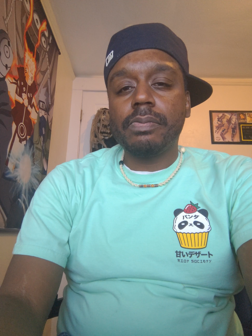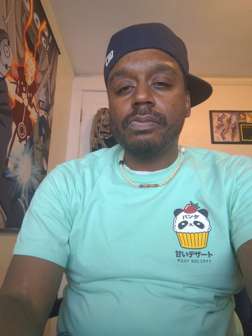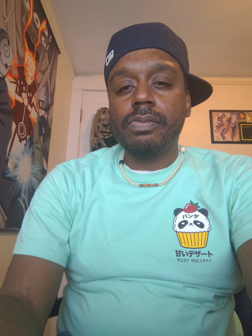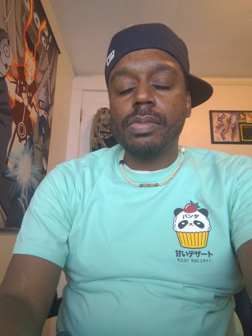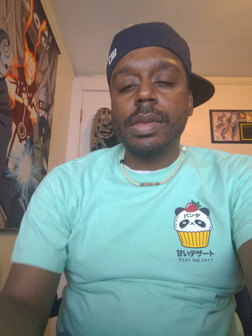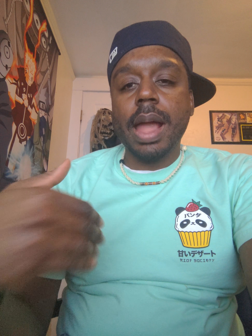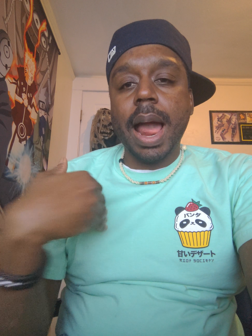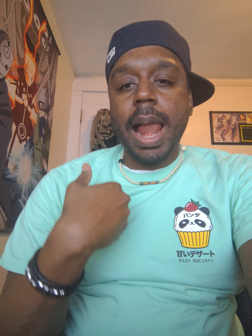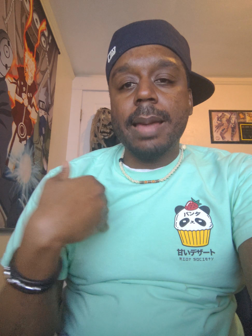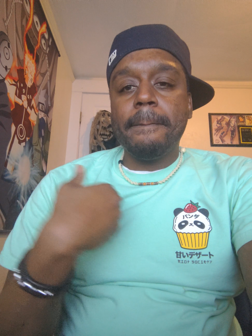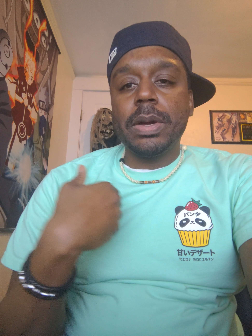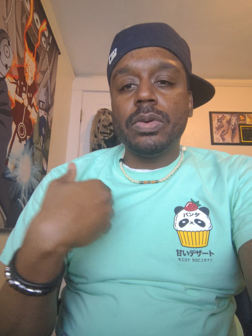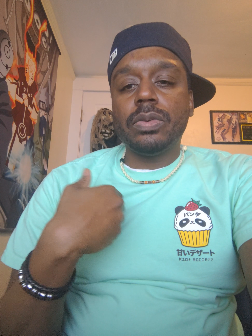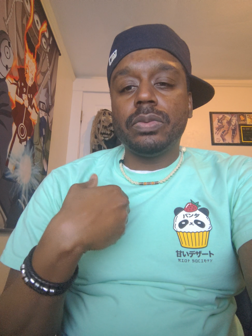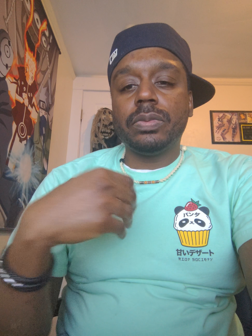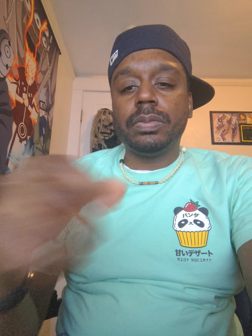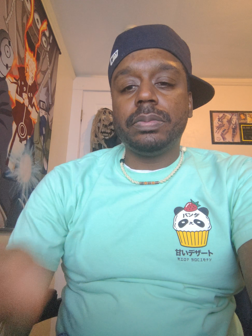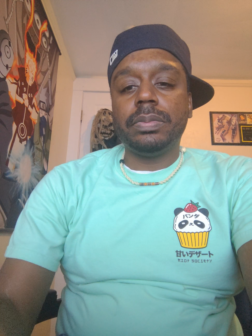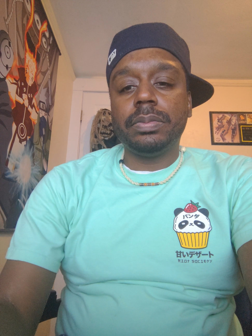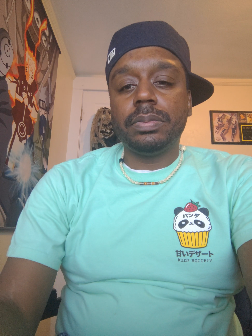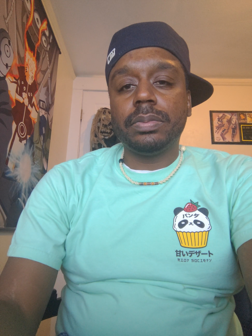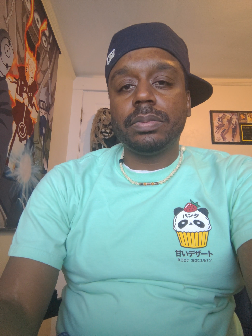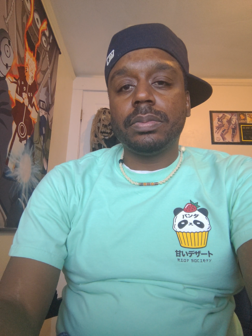animal